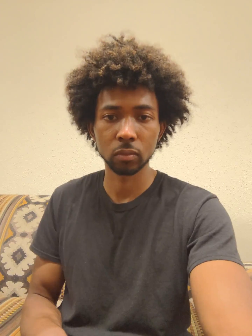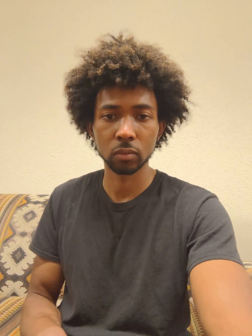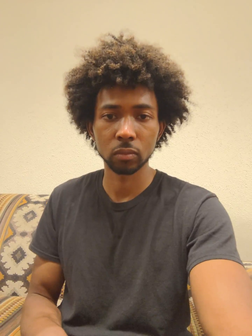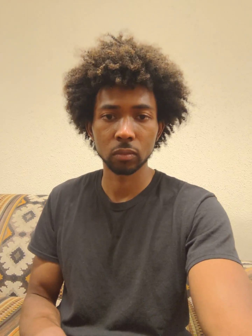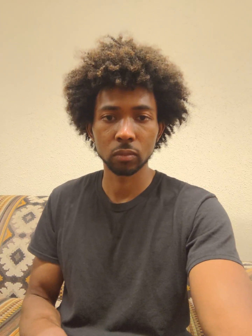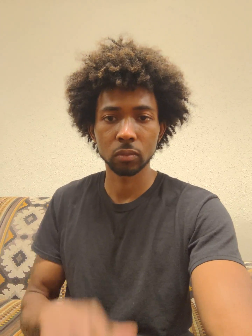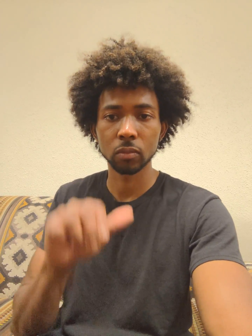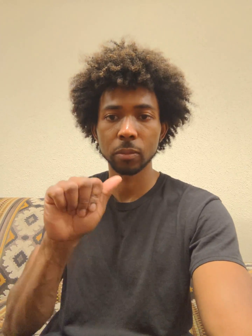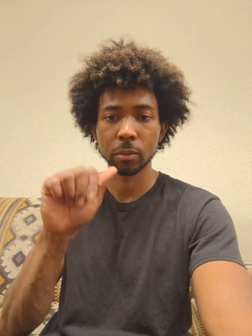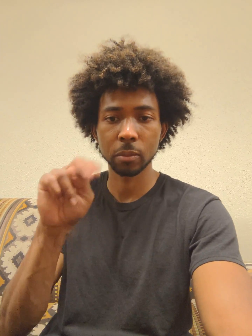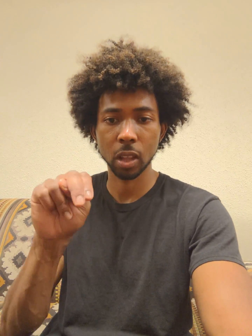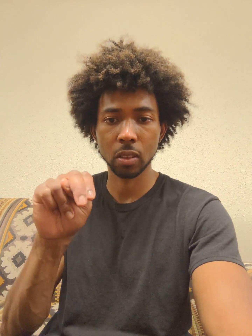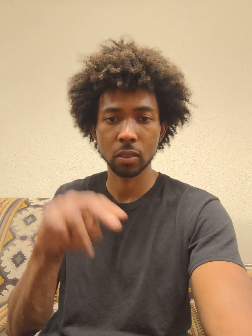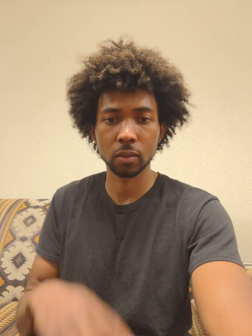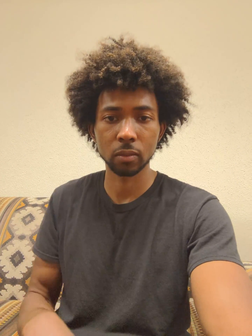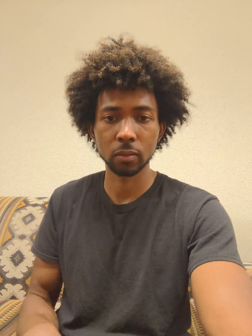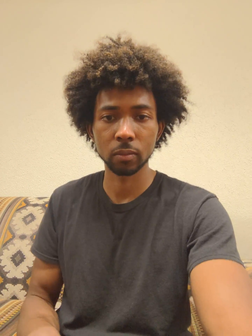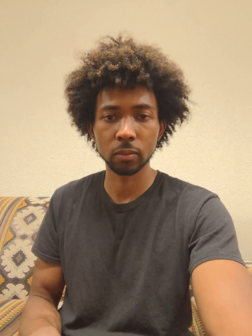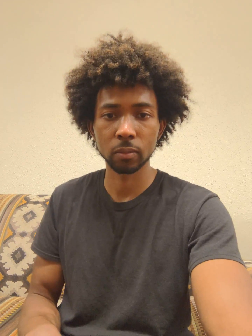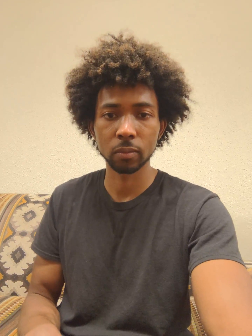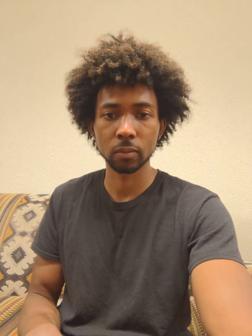an